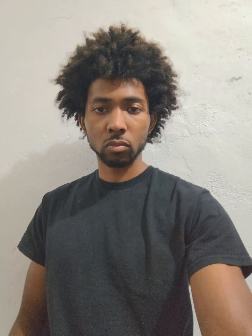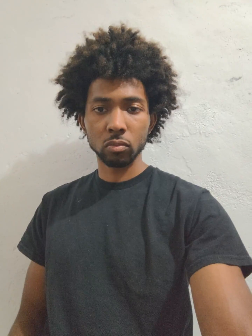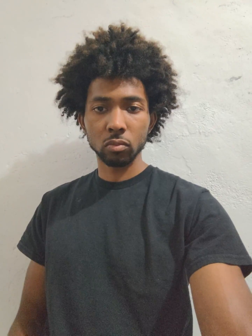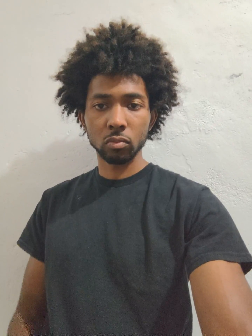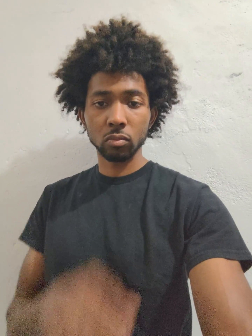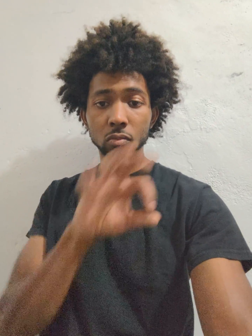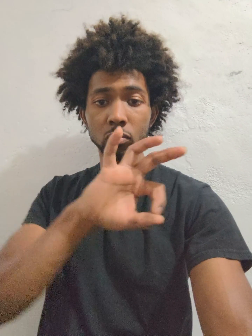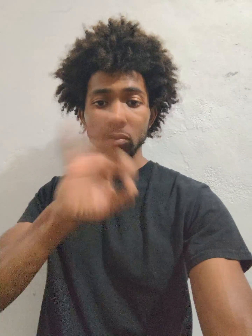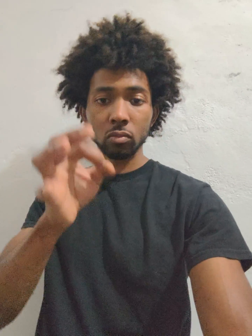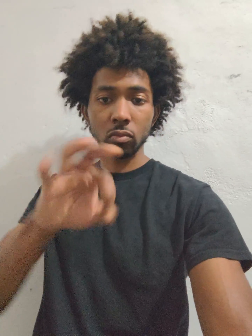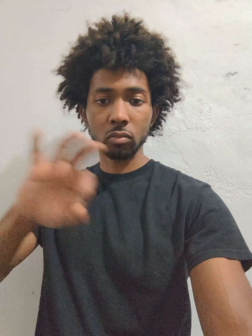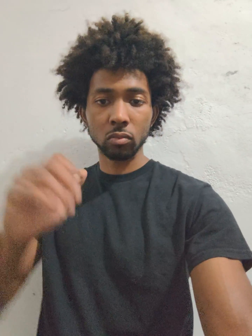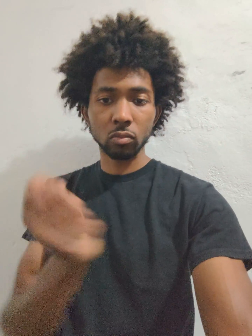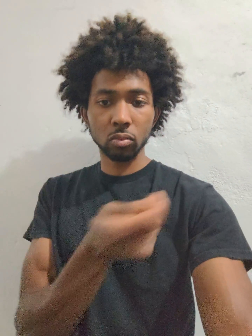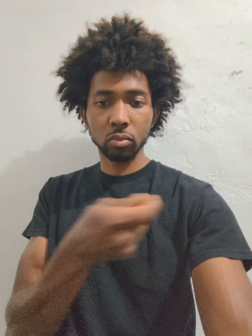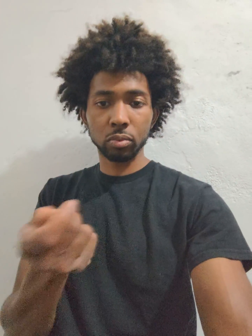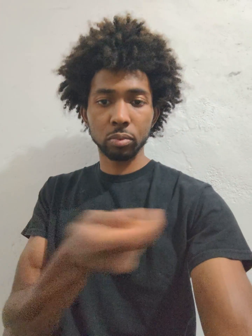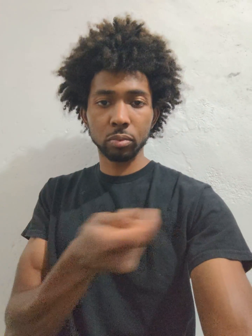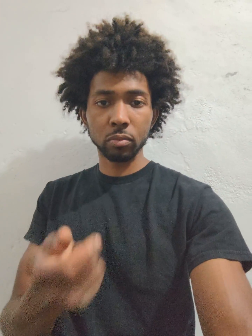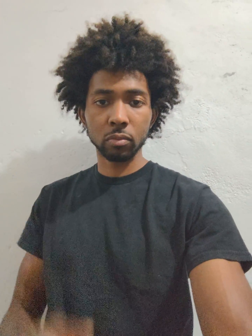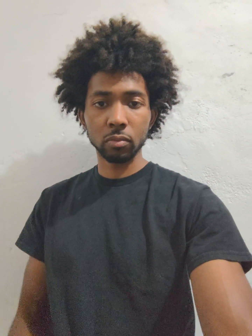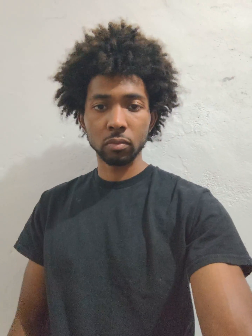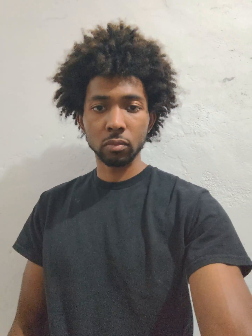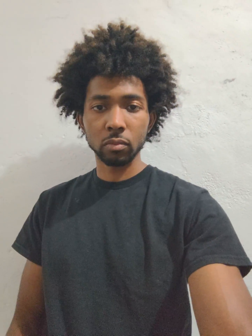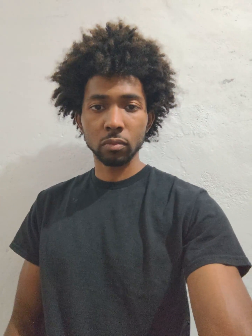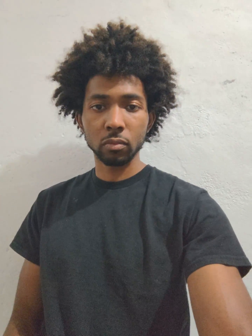hose